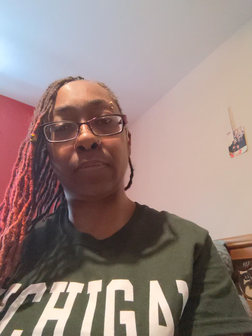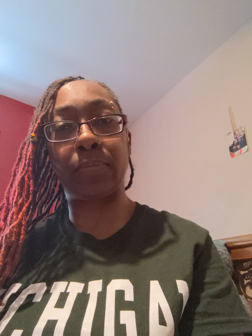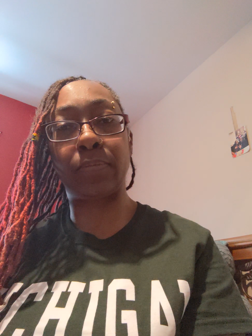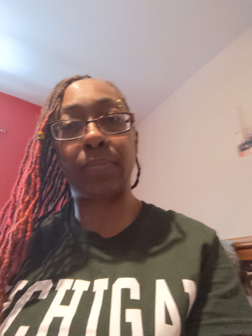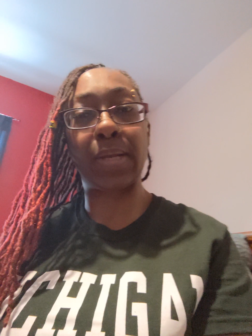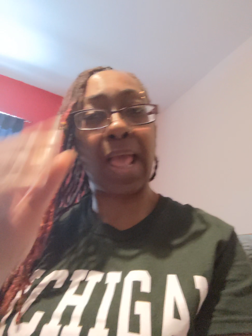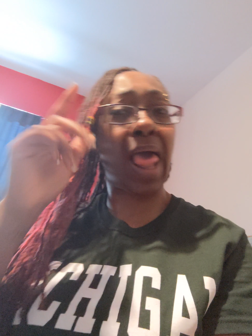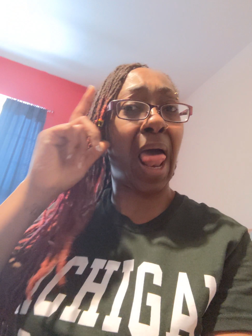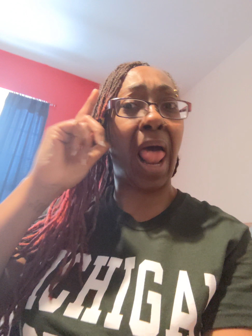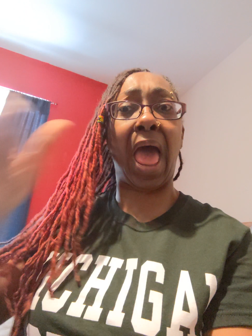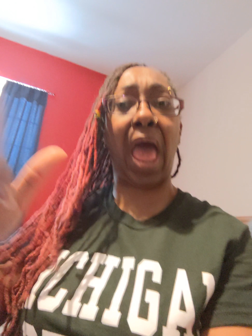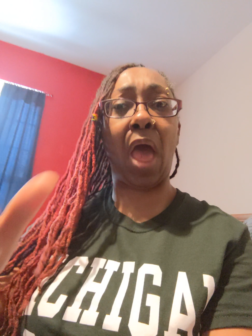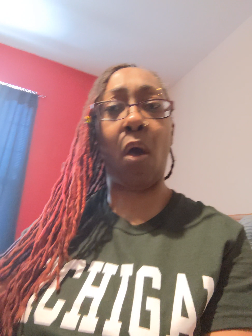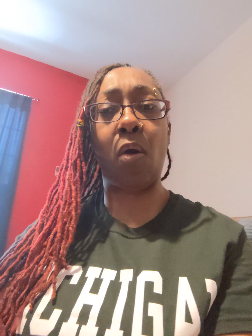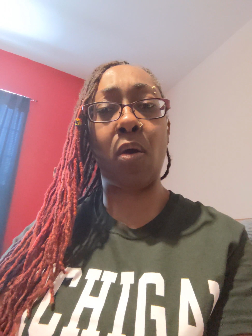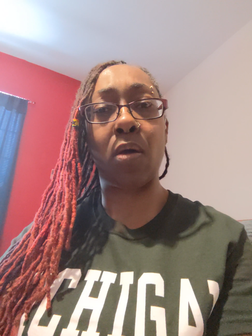loud